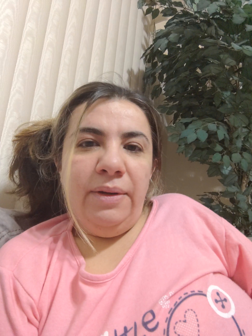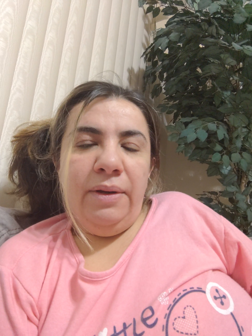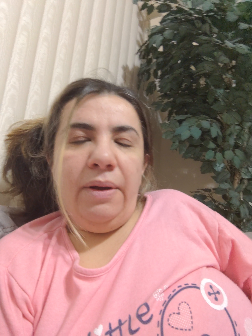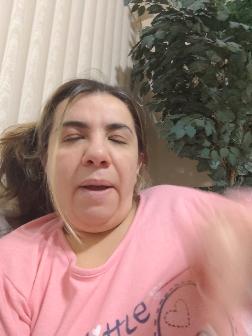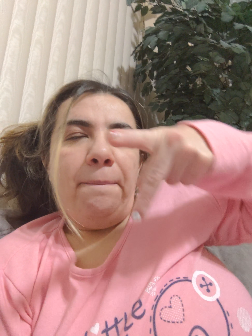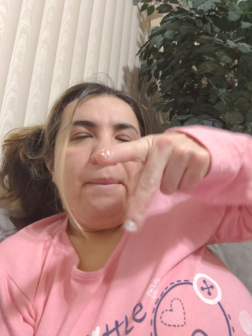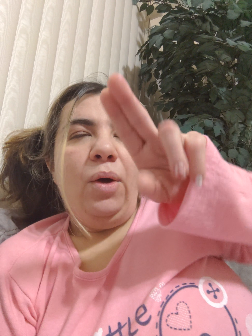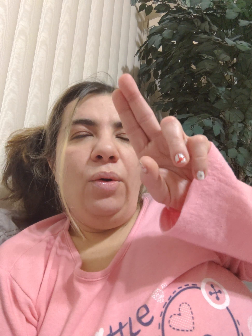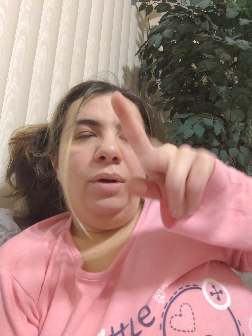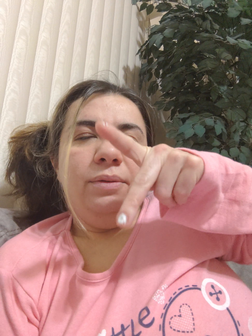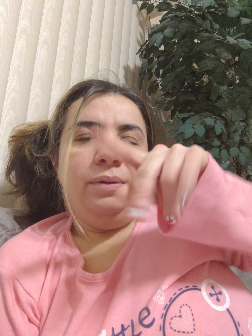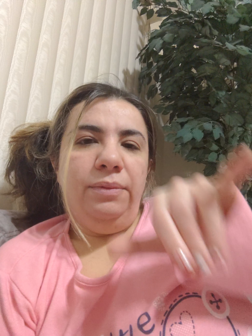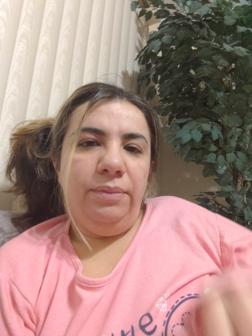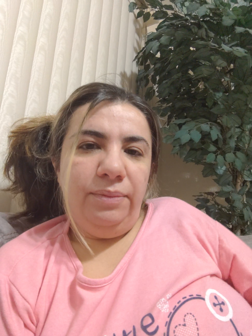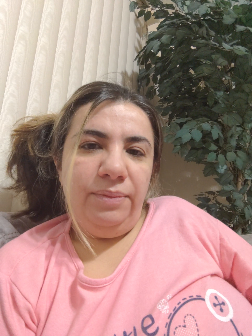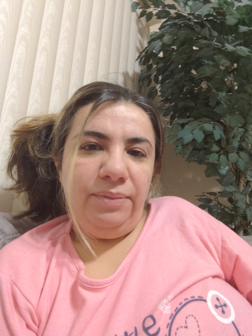puppy